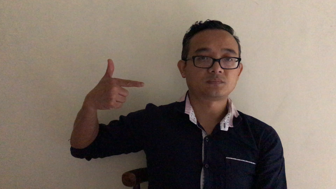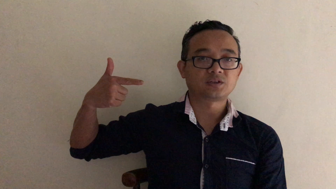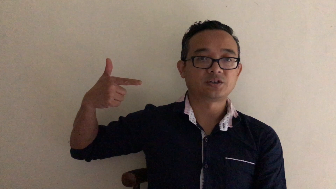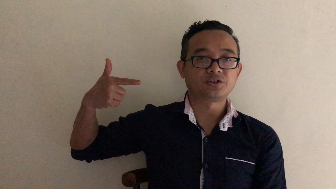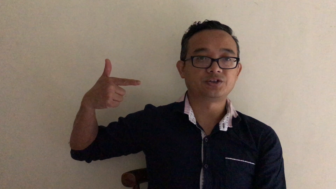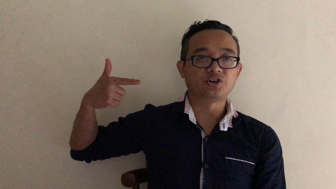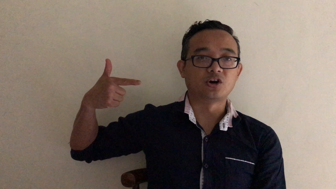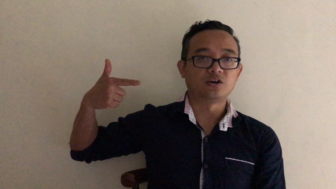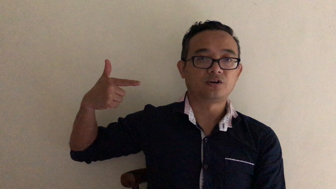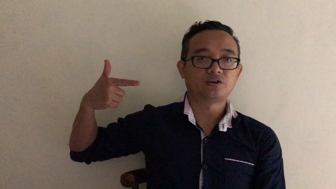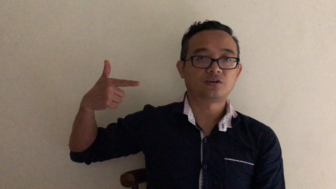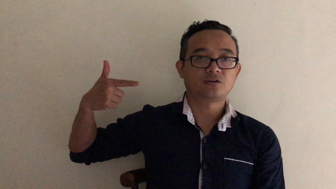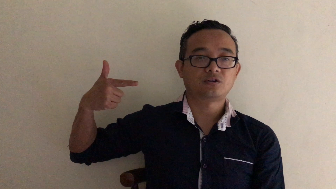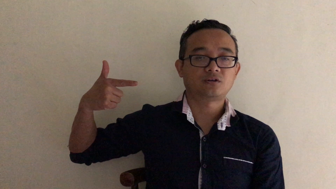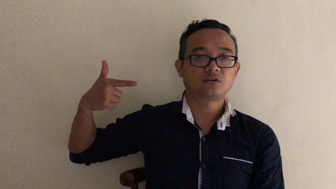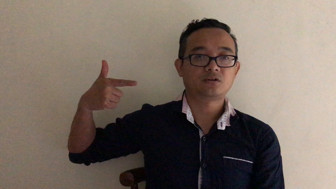ज्ञ